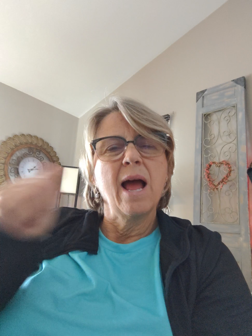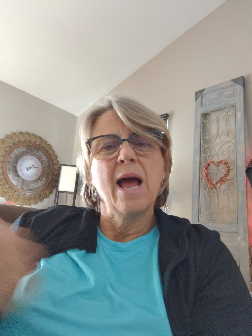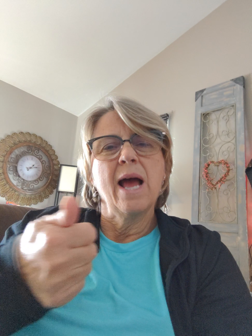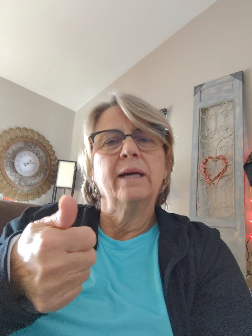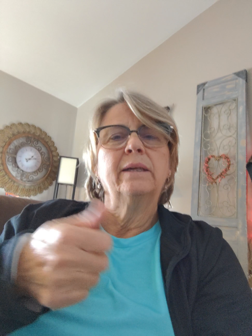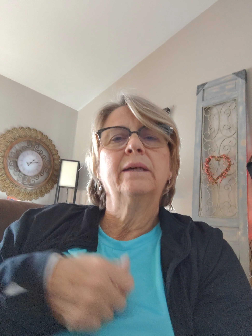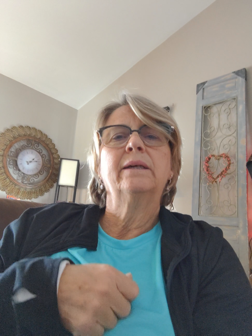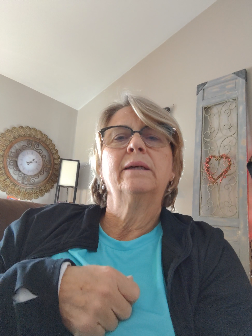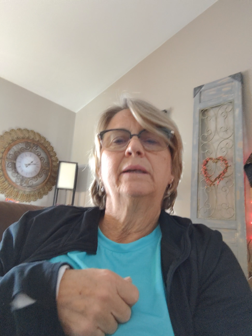hide